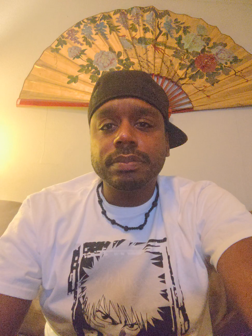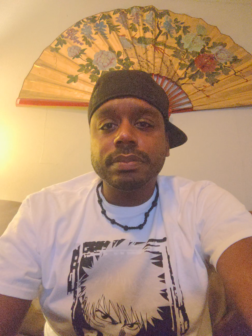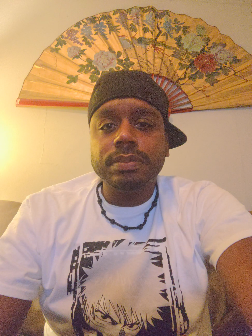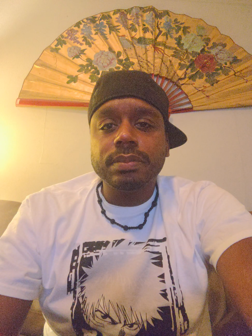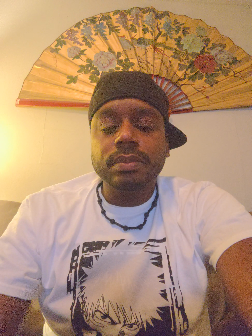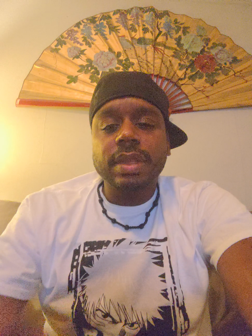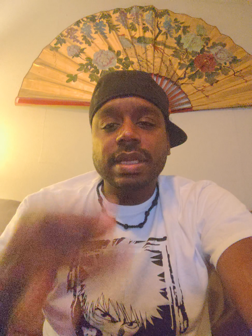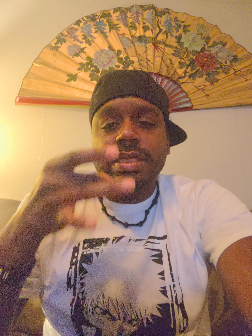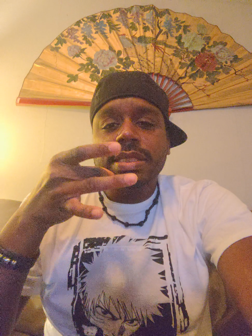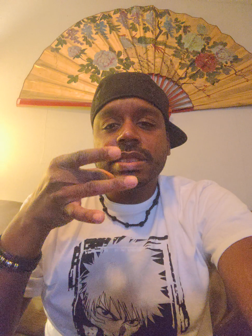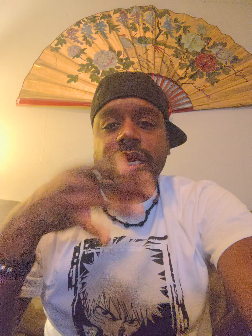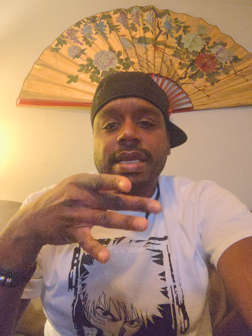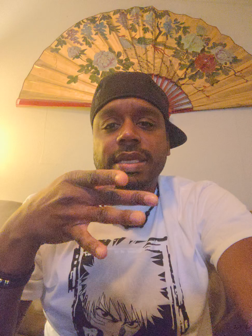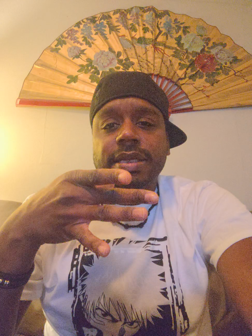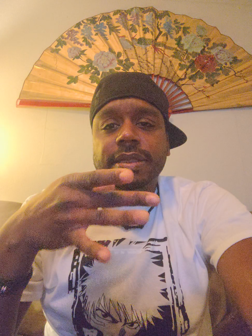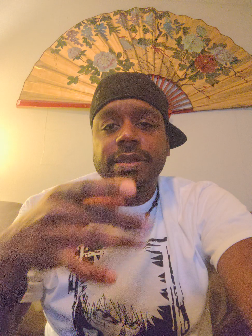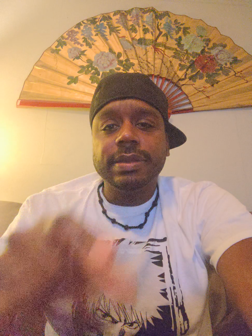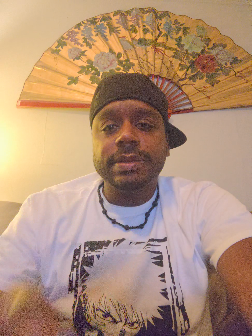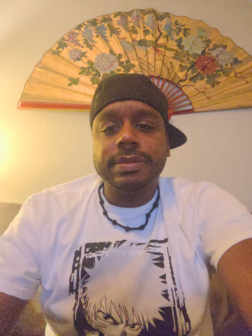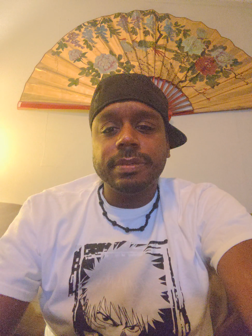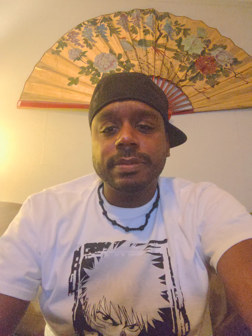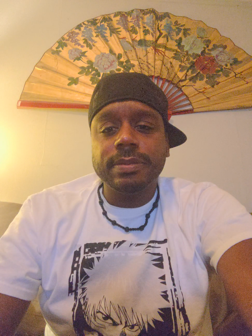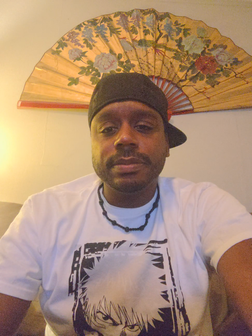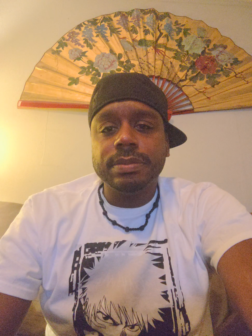hate